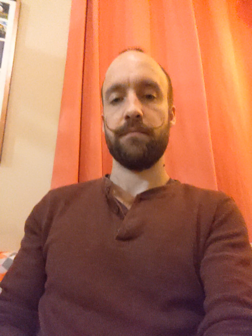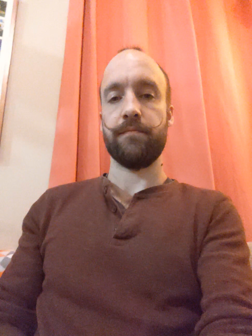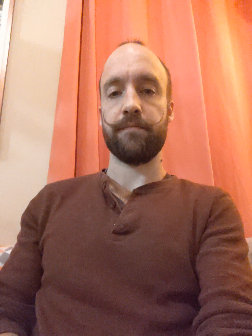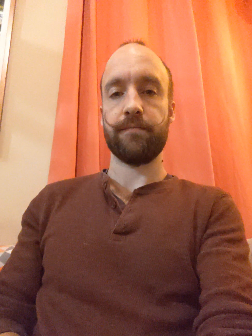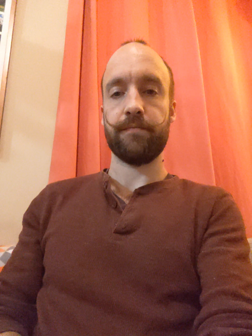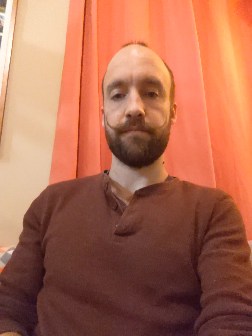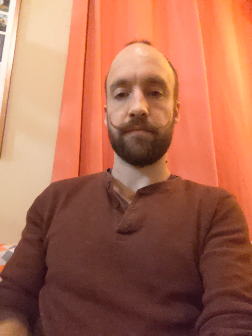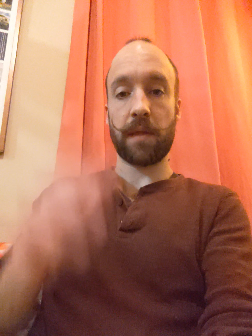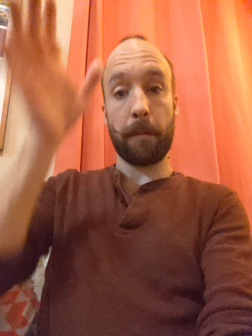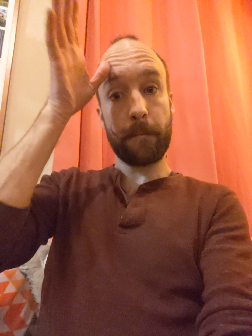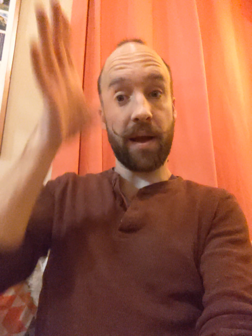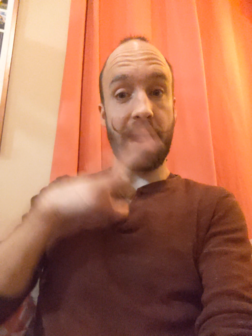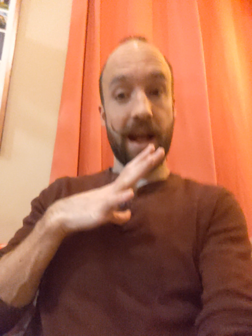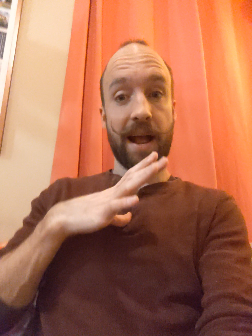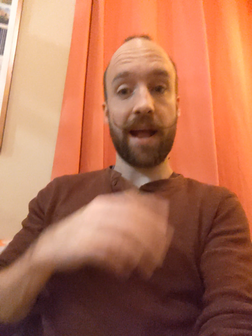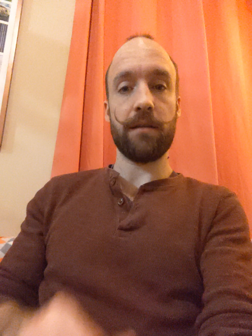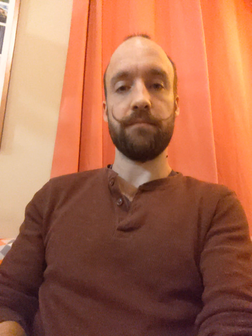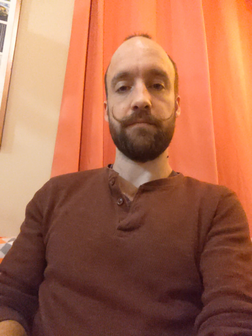man